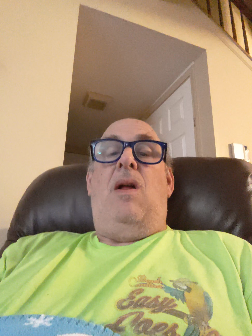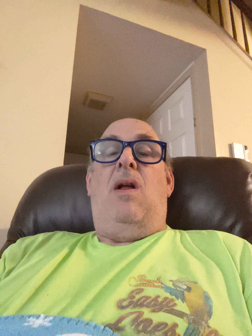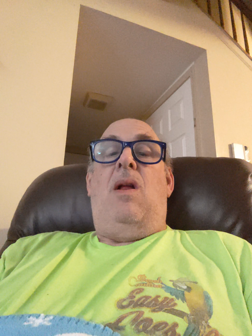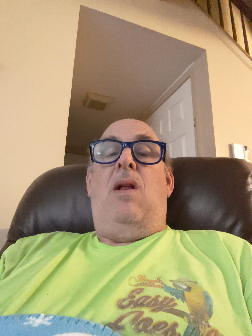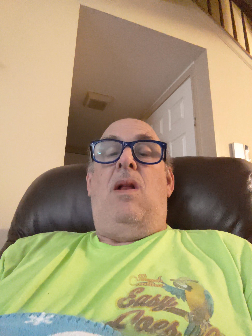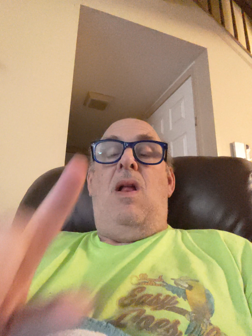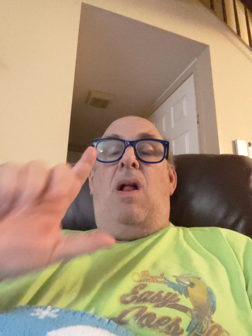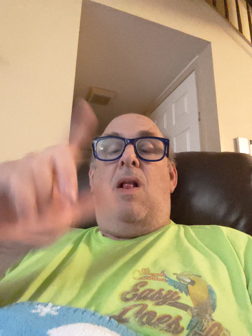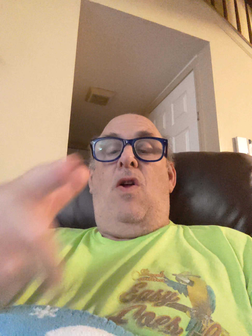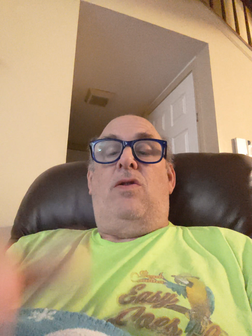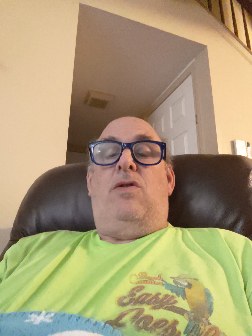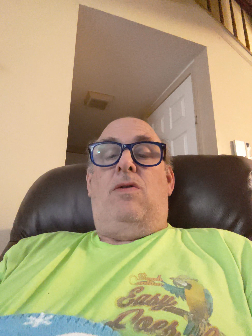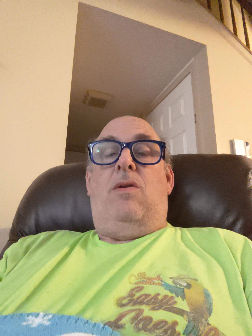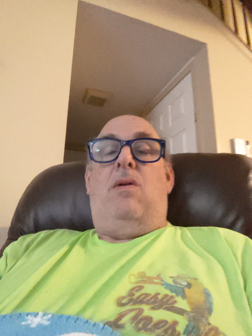later